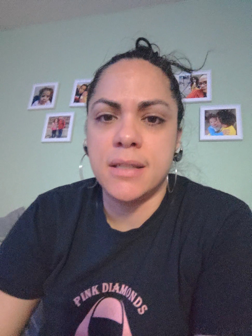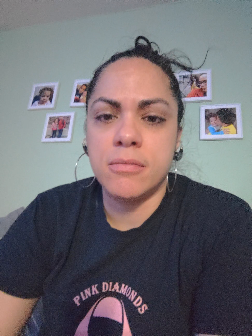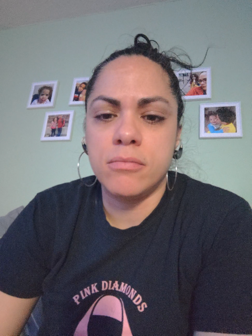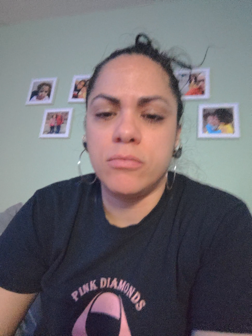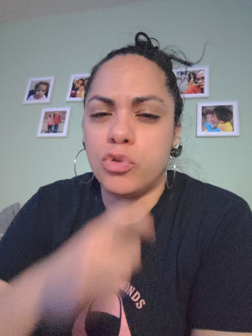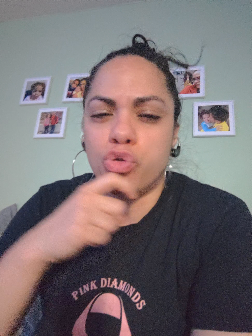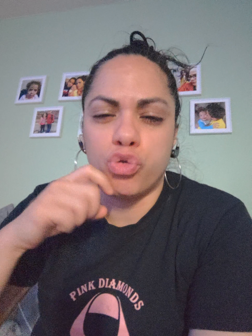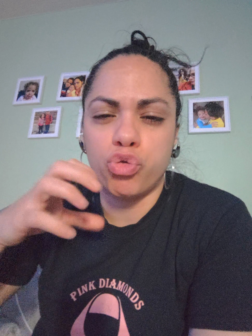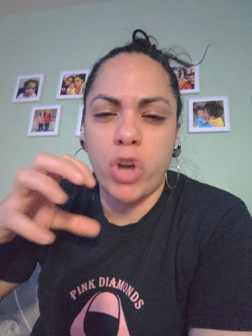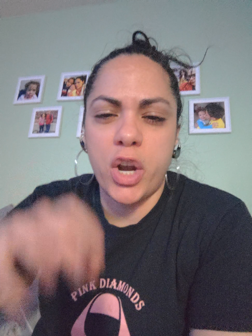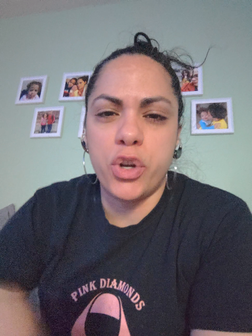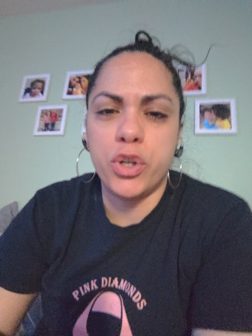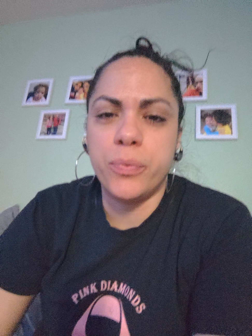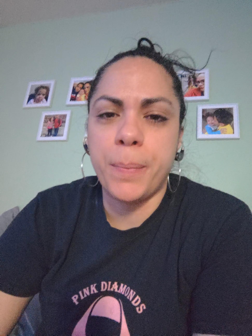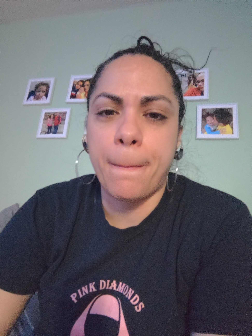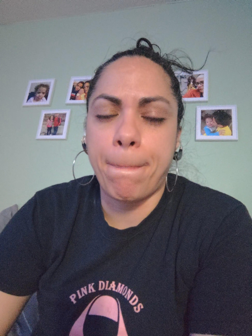dryer